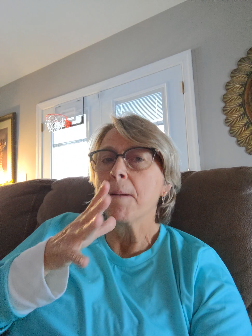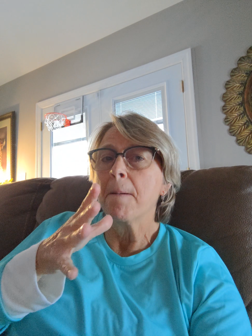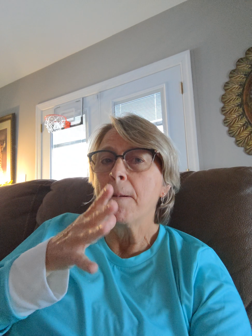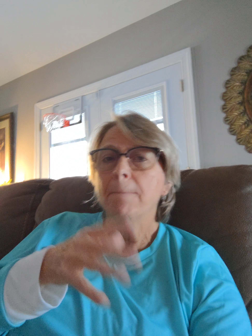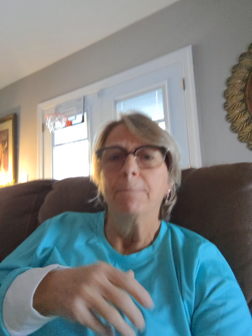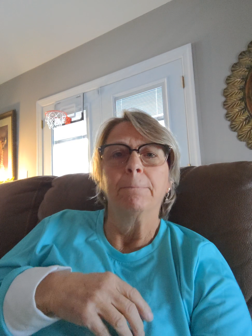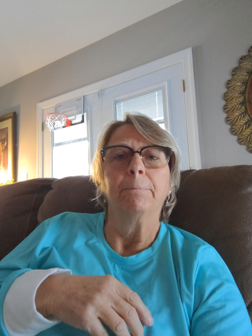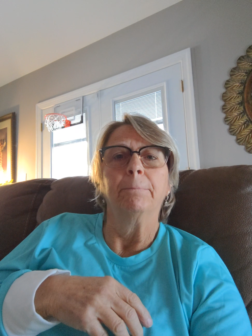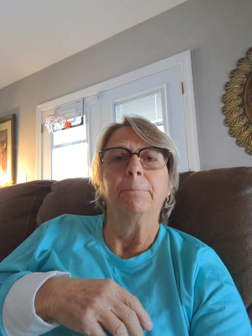mom